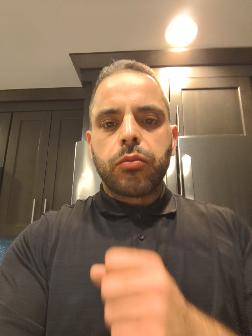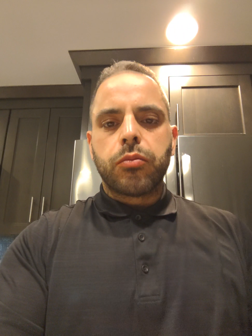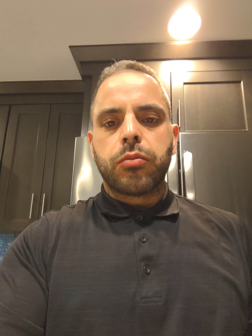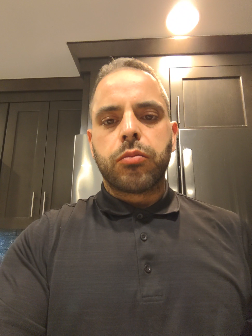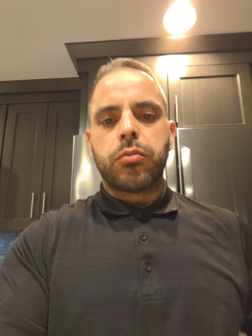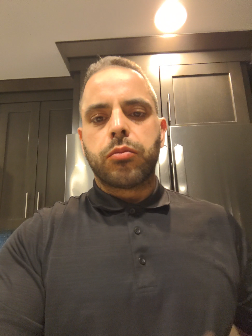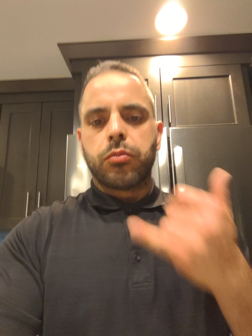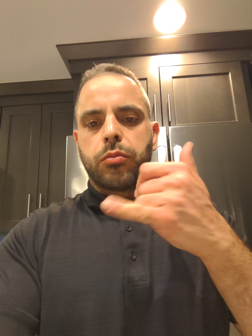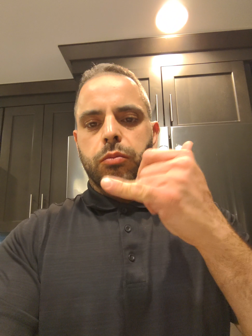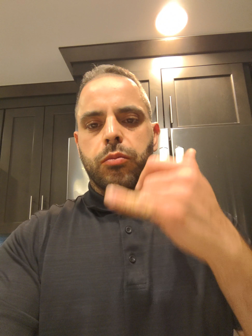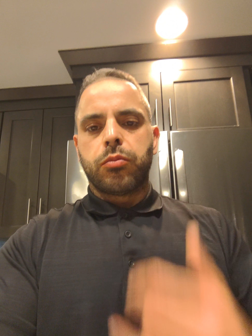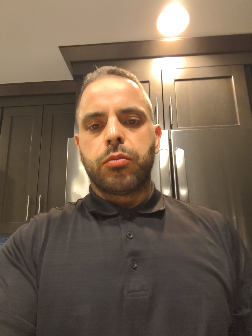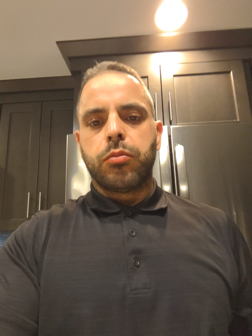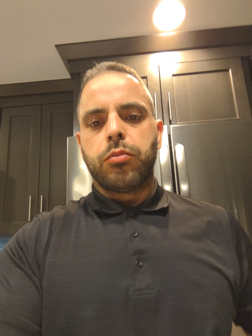yellow